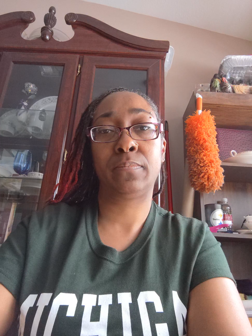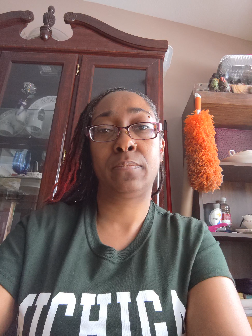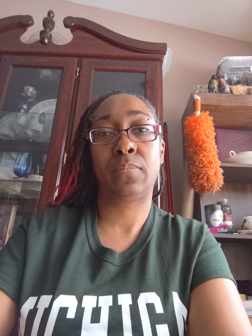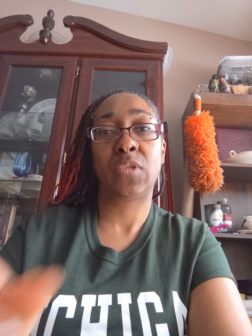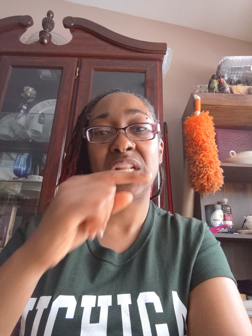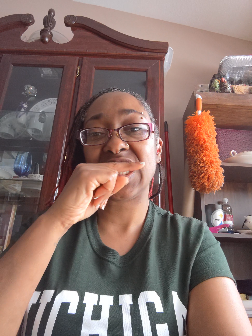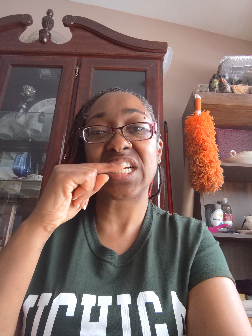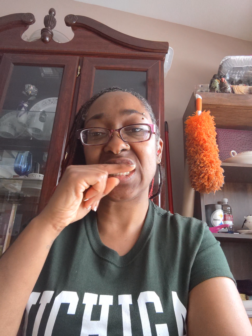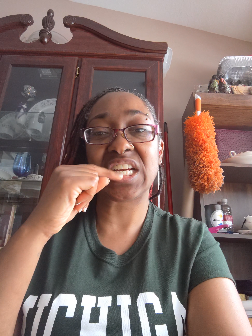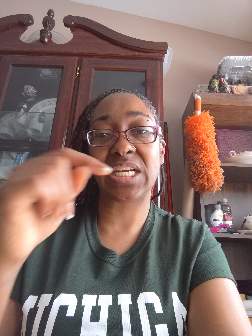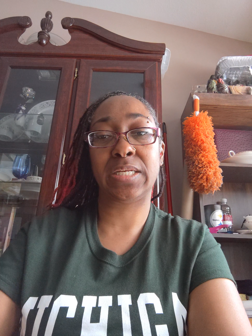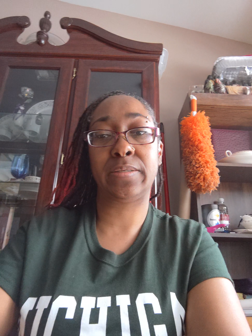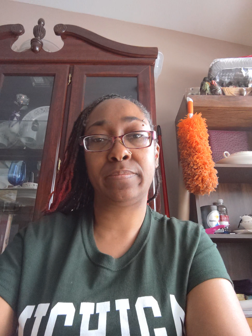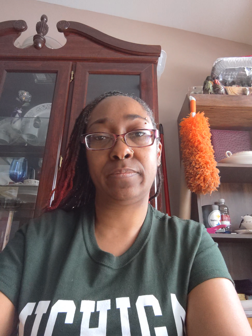toothbrush